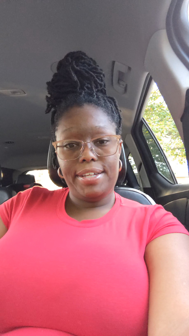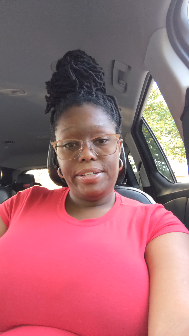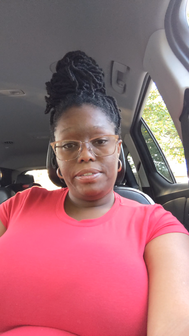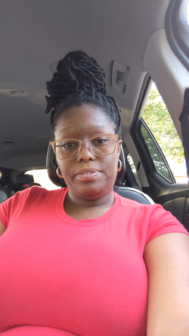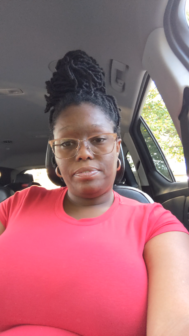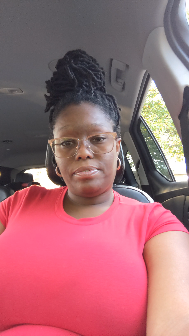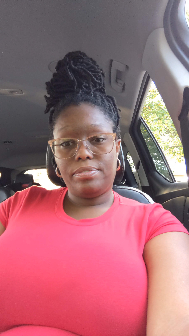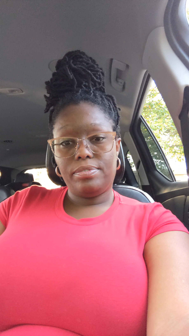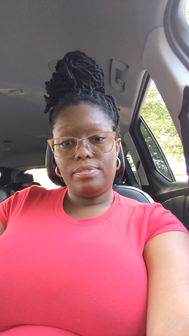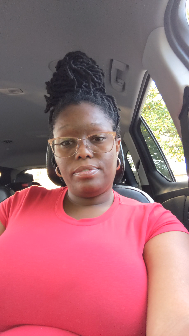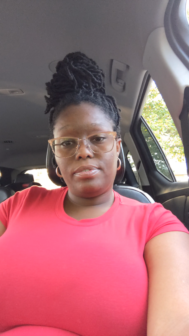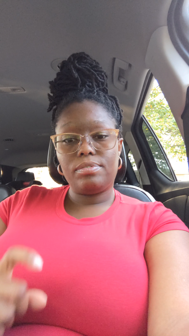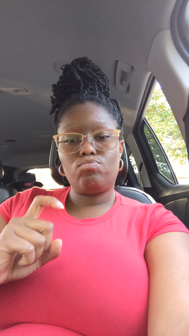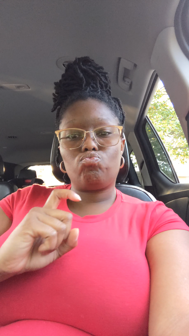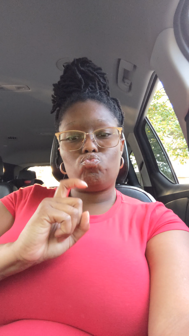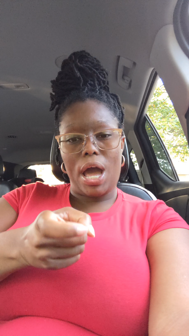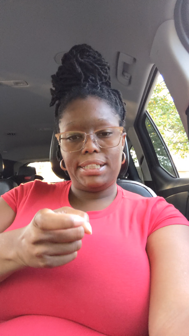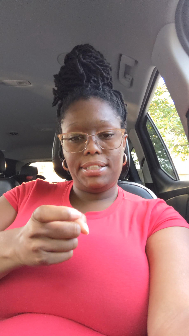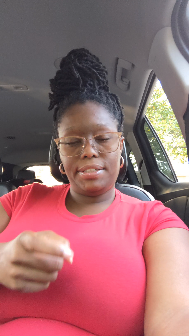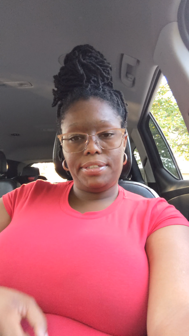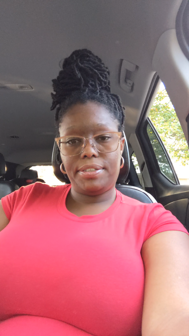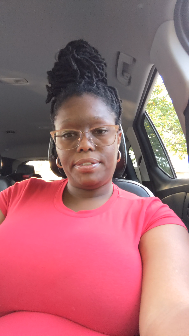present